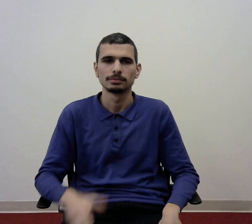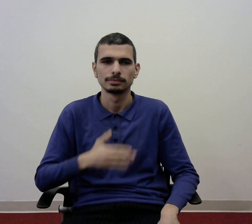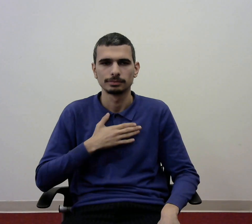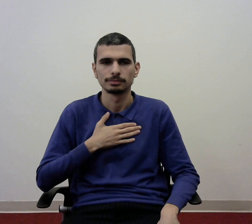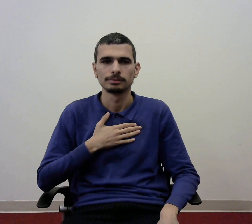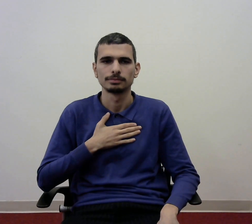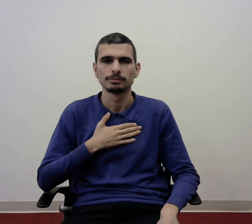mən